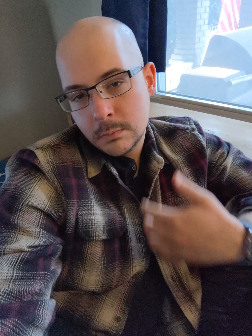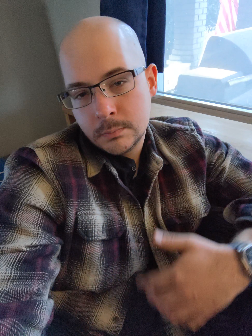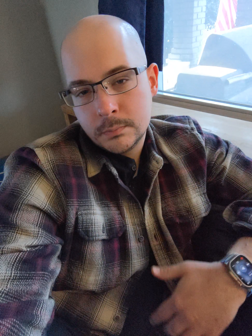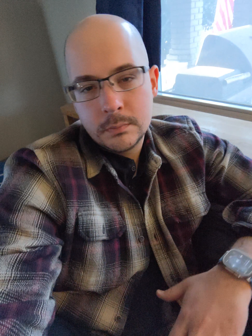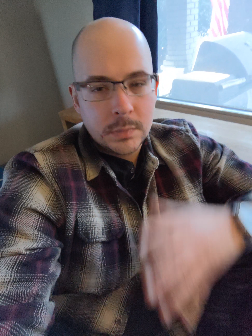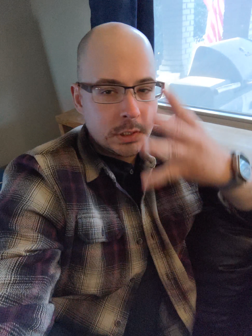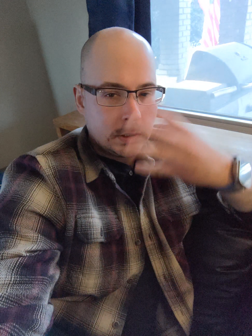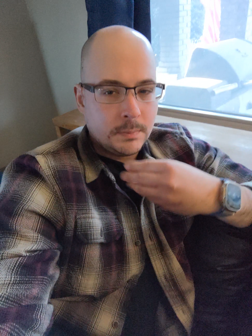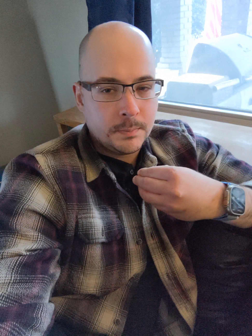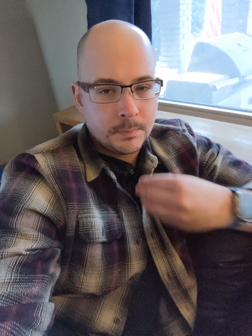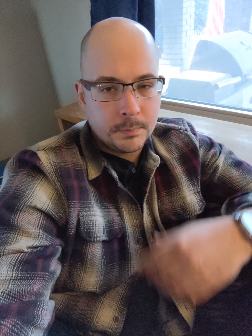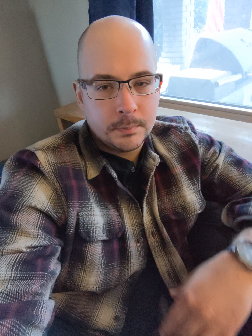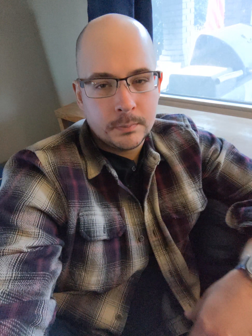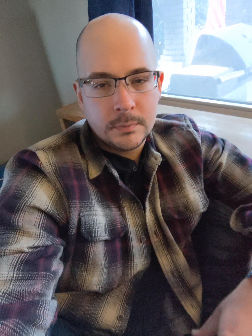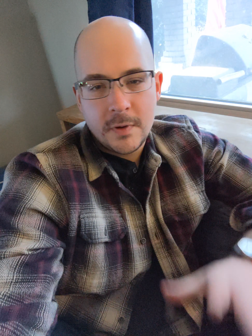sleep